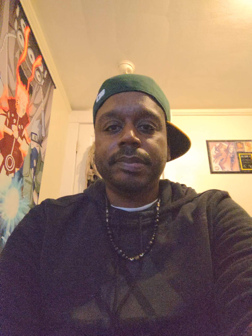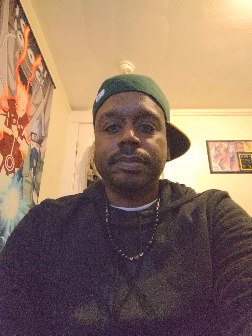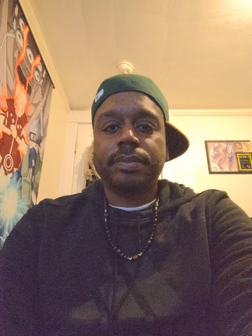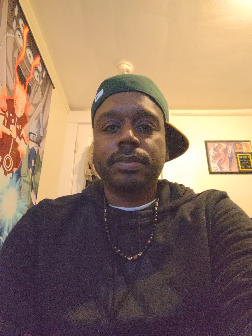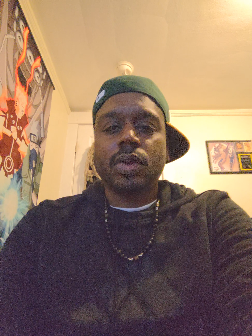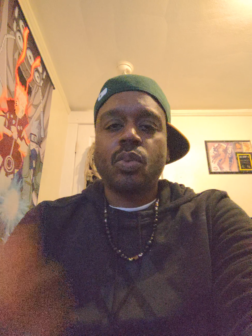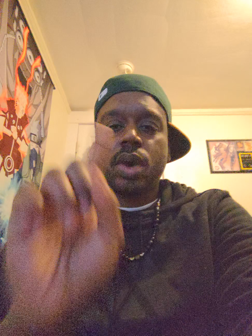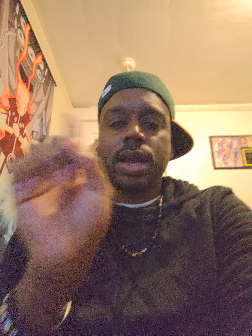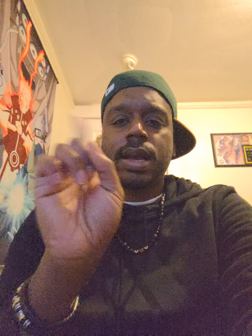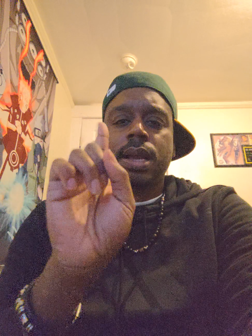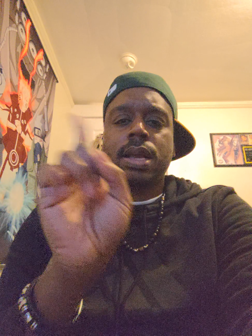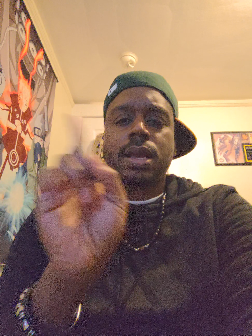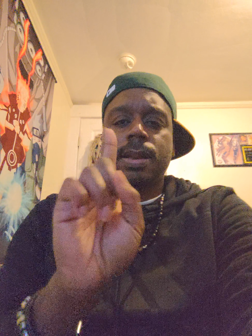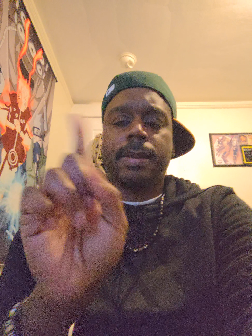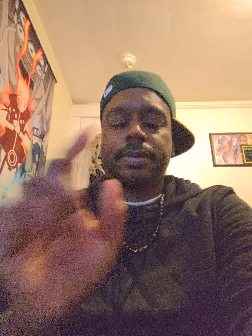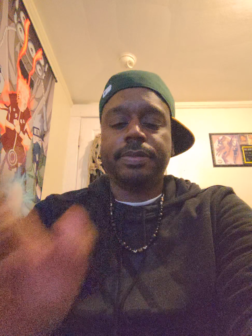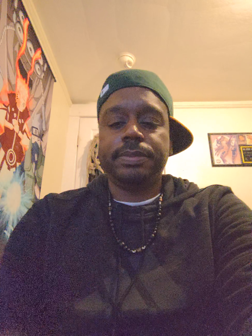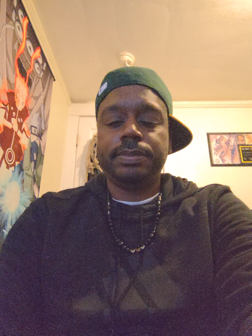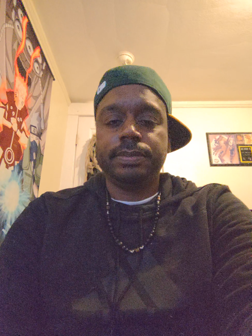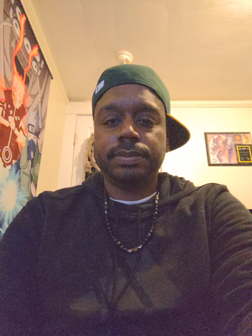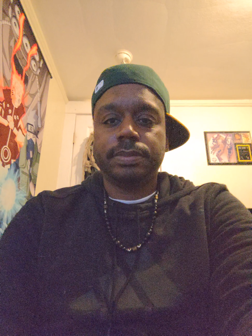where